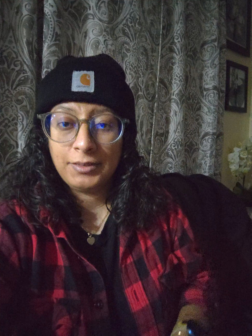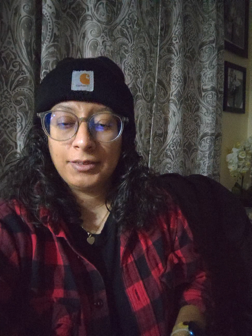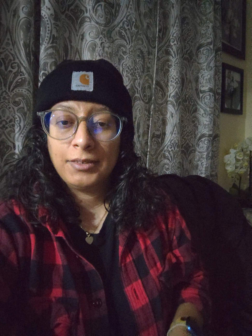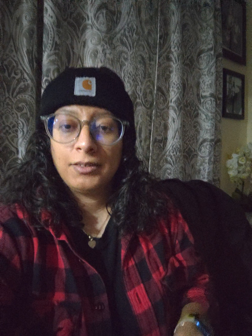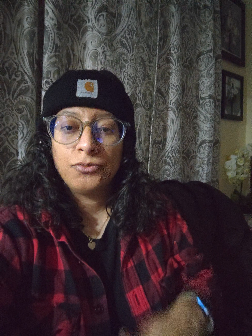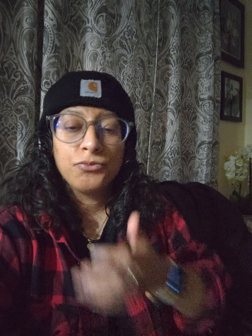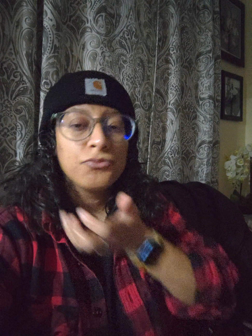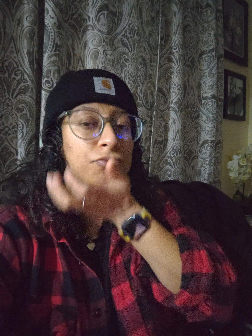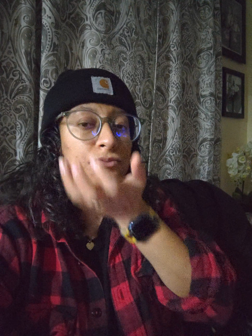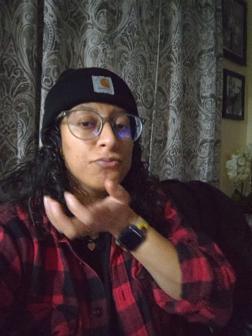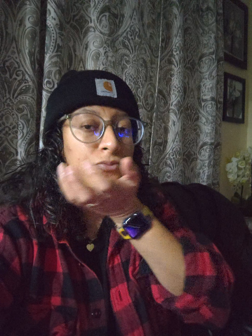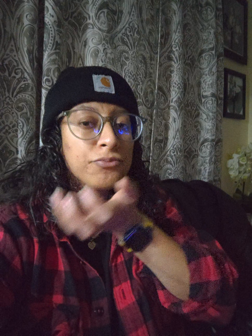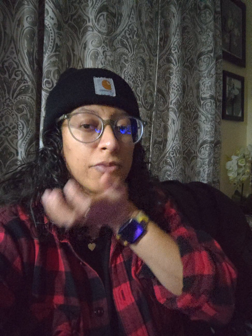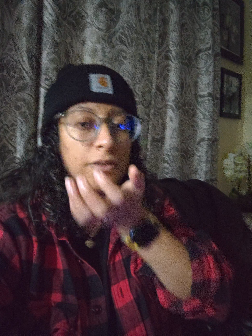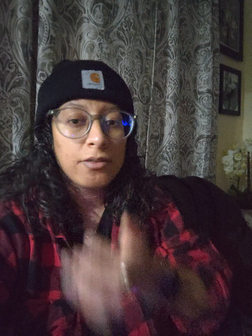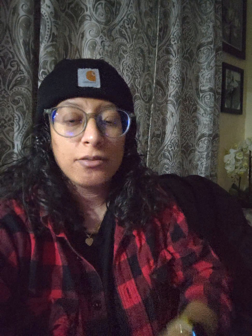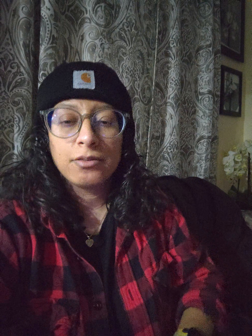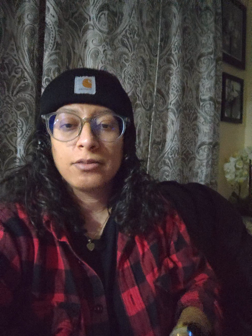grass